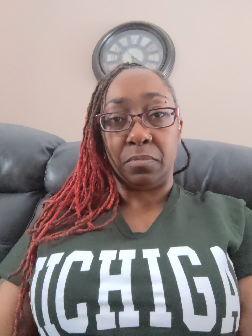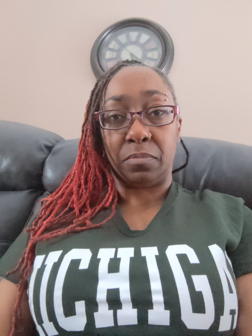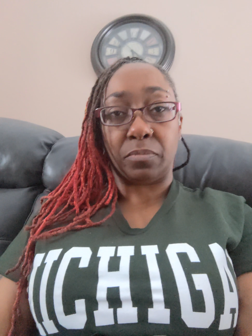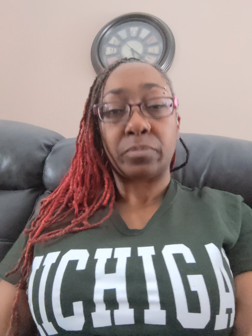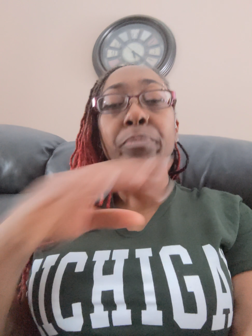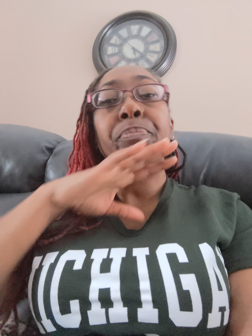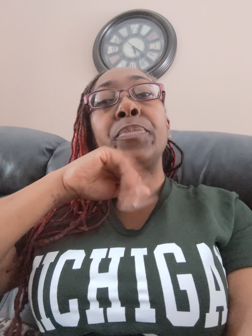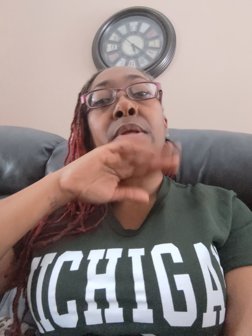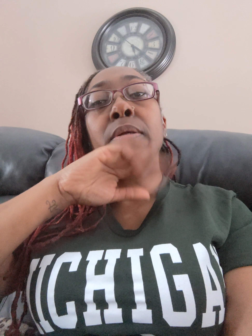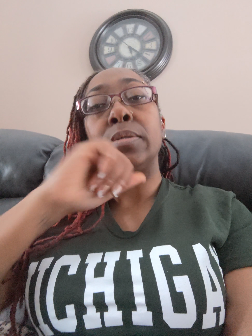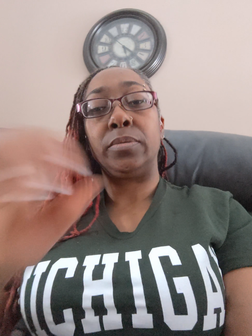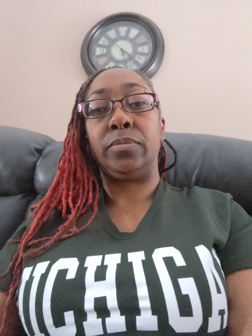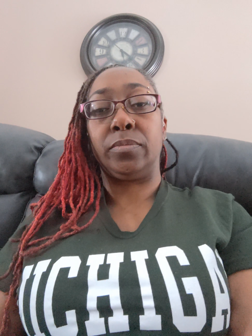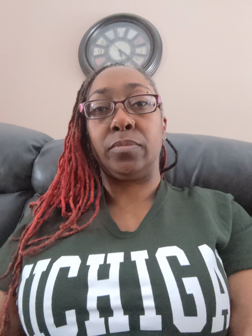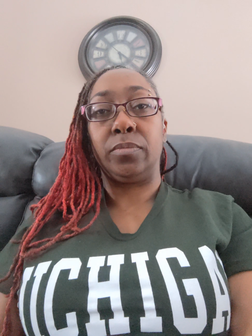pig